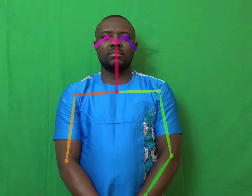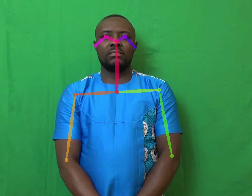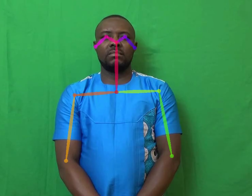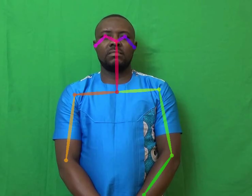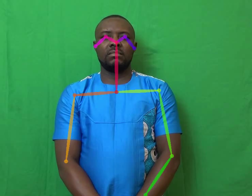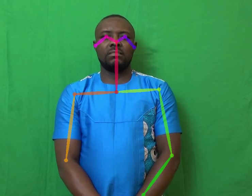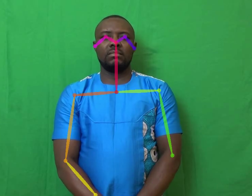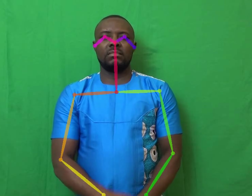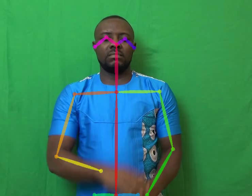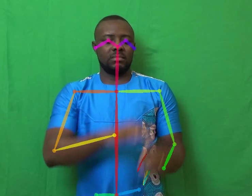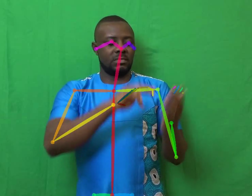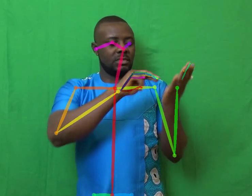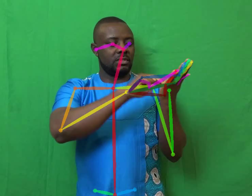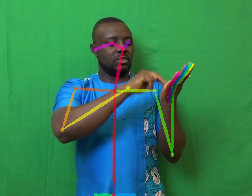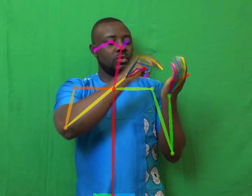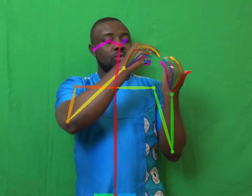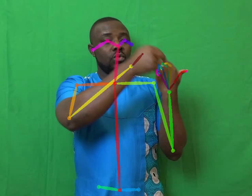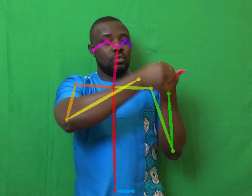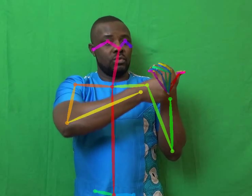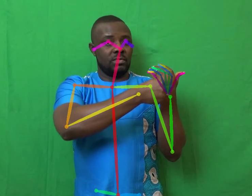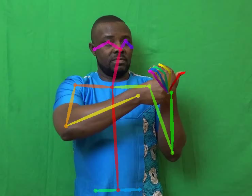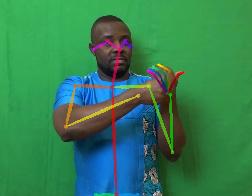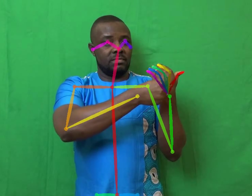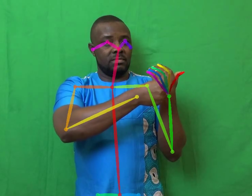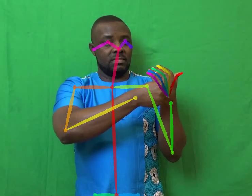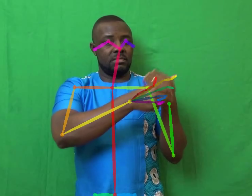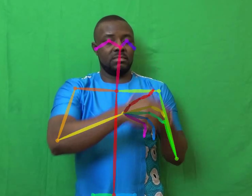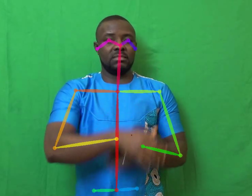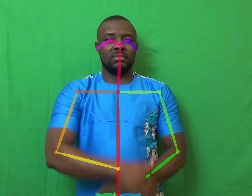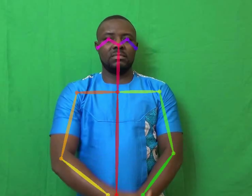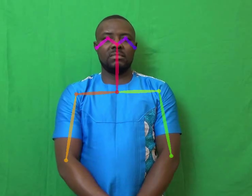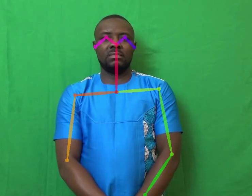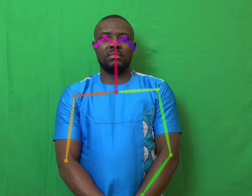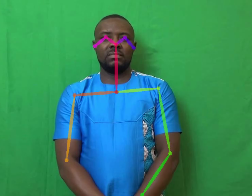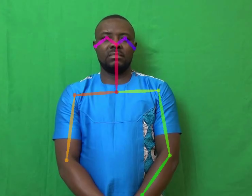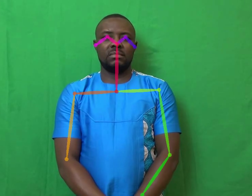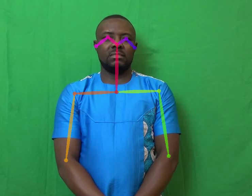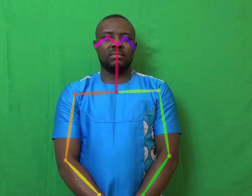November